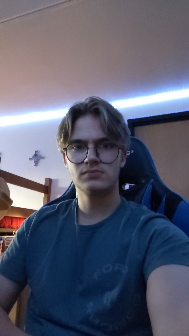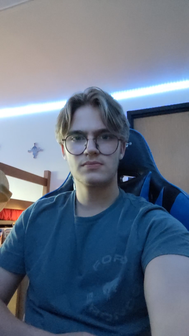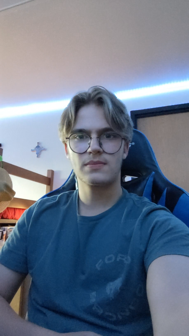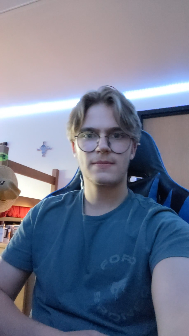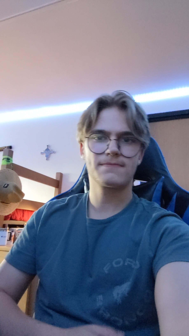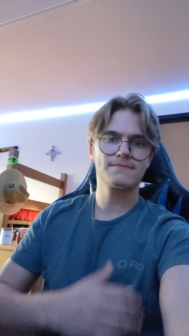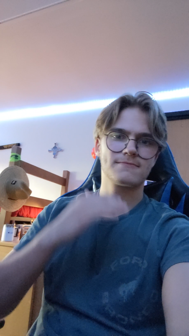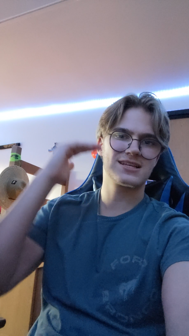big